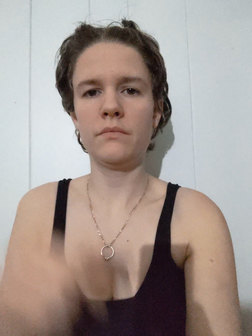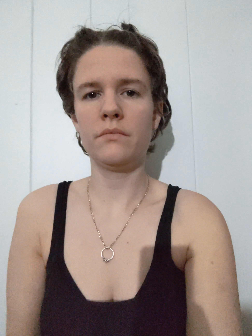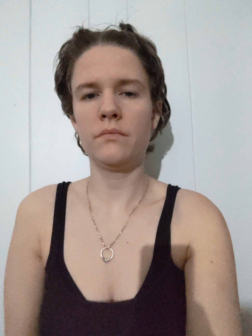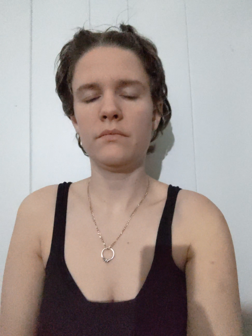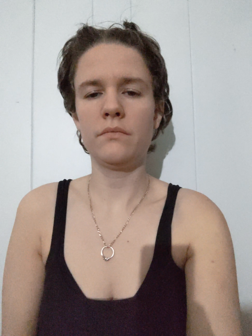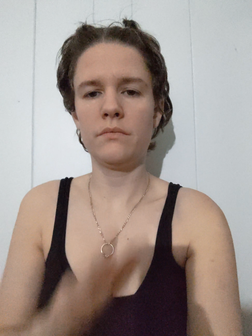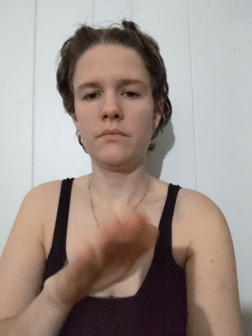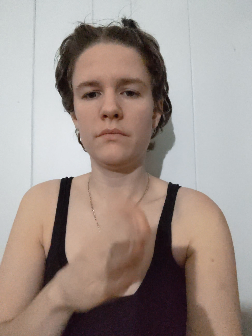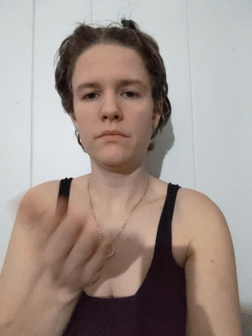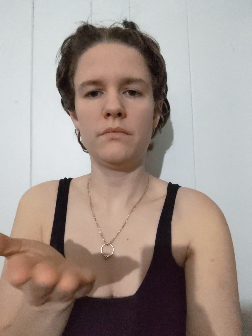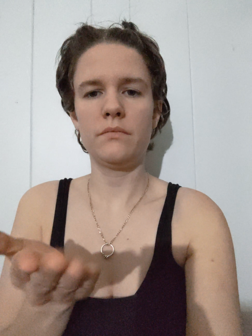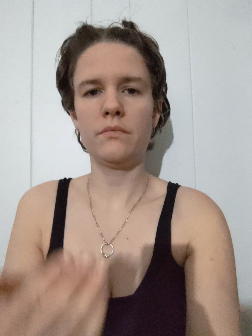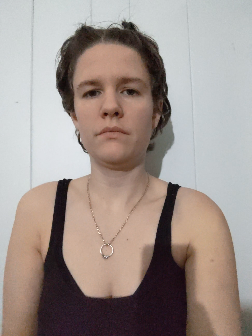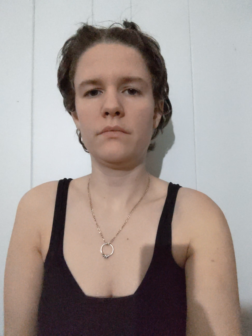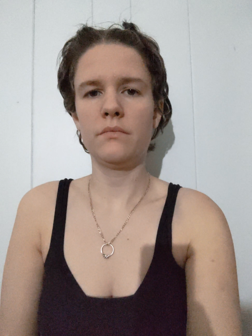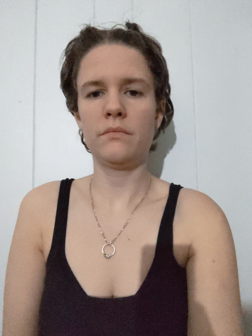book